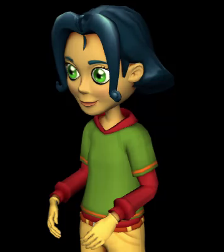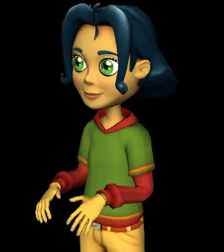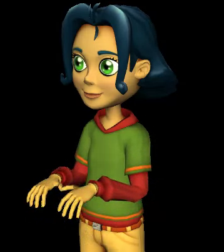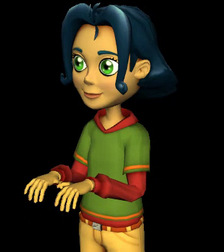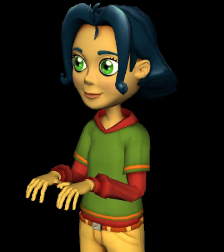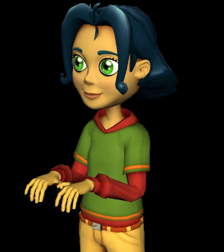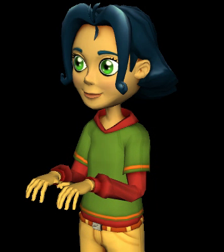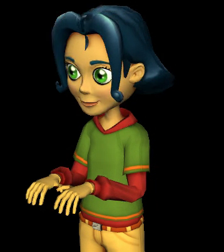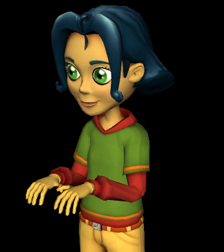يكتب على الآلة الكاتبة